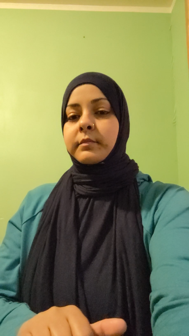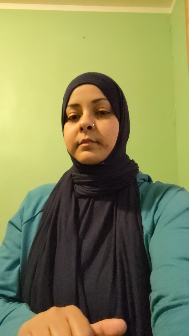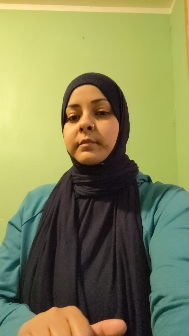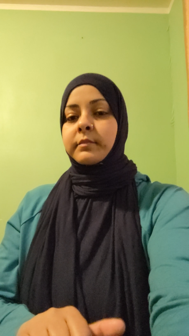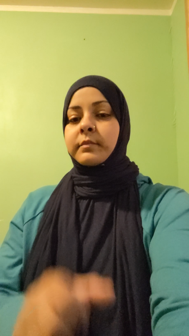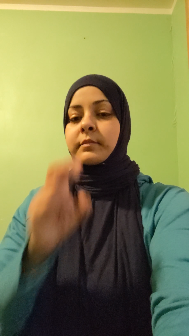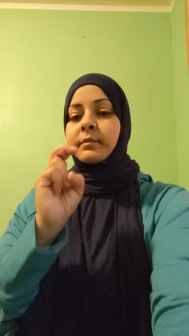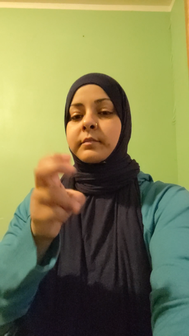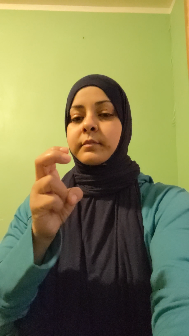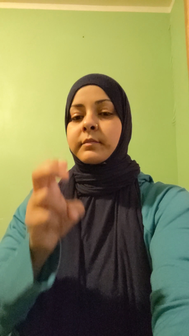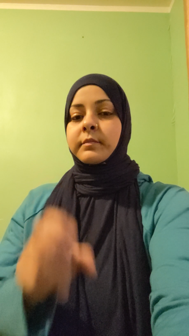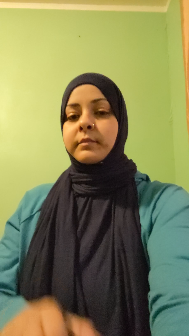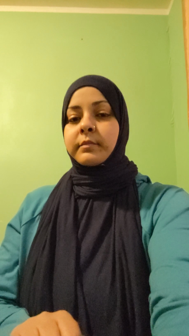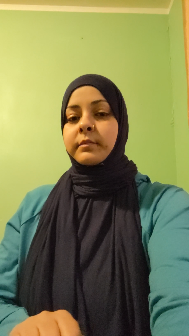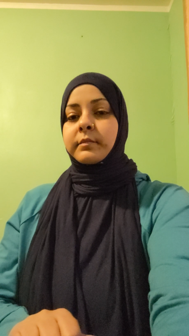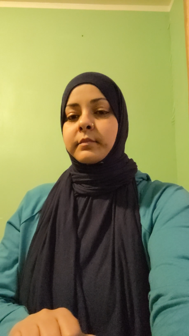hard